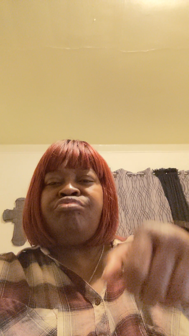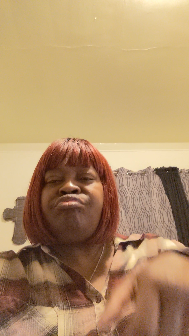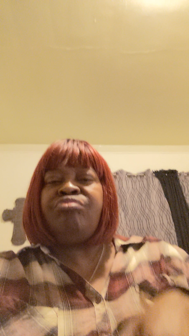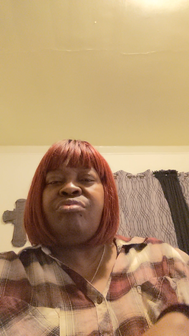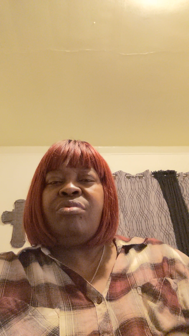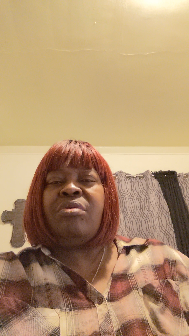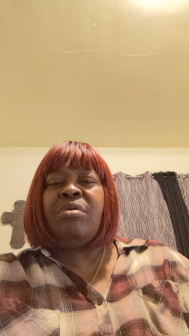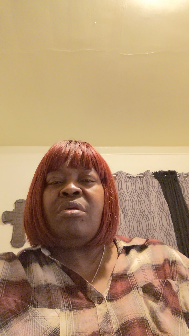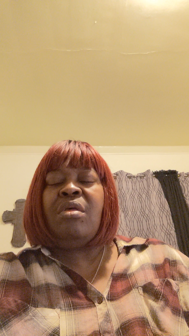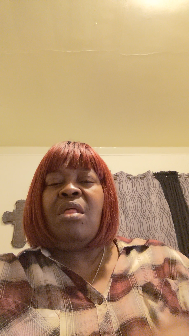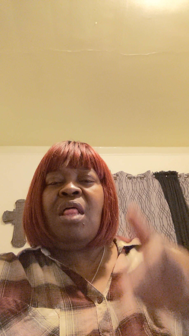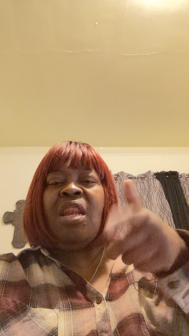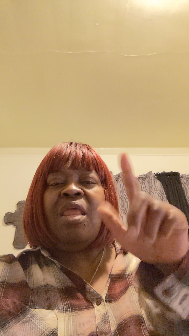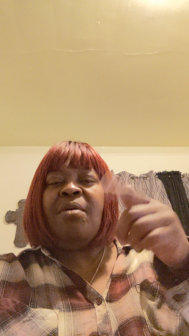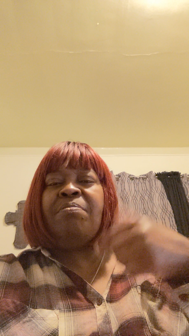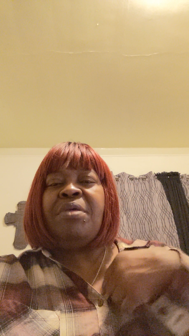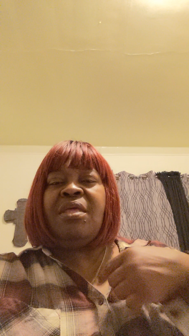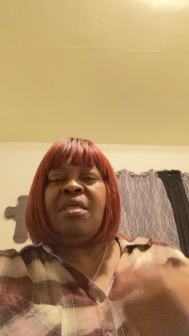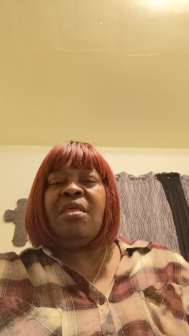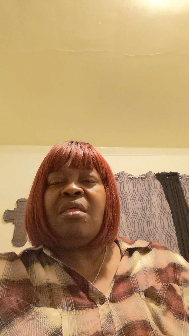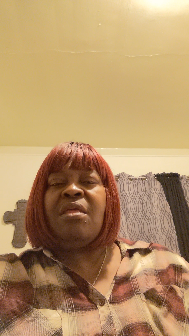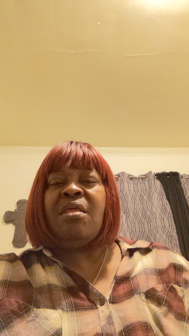let me